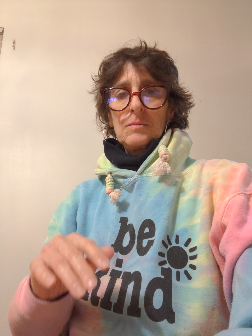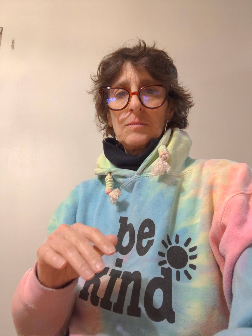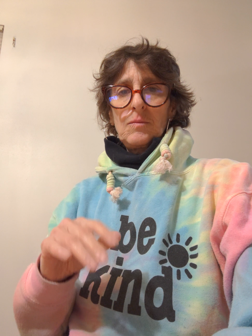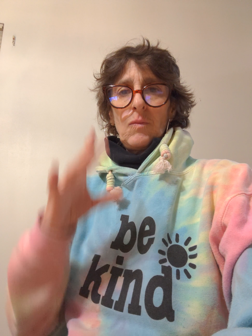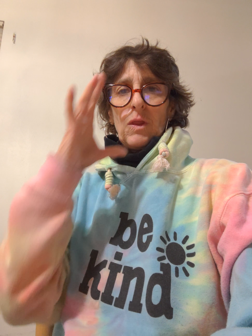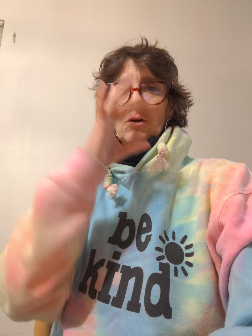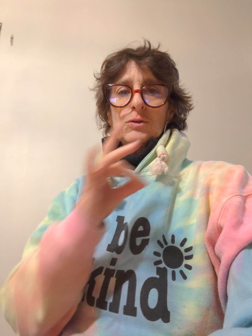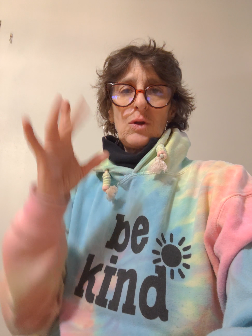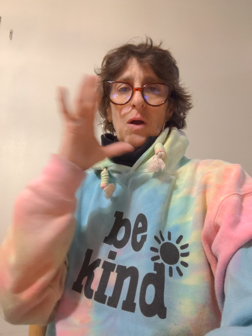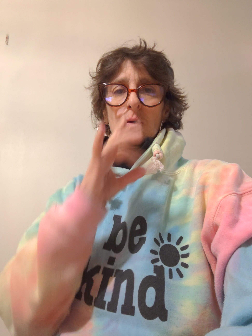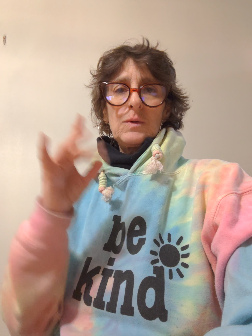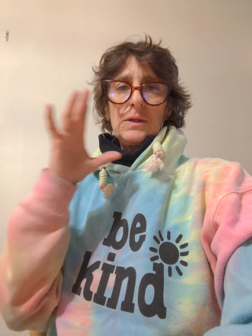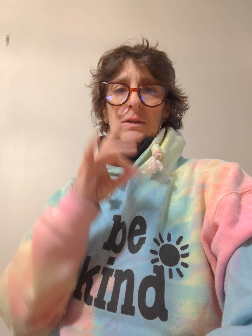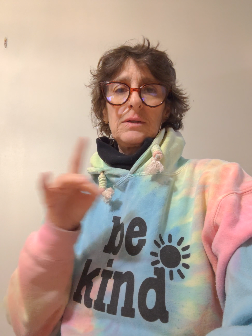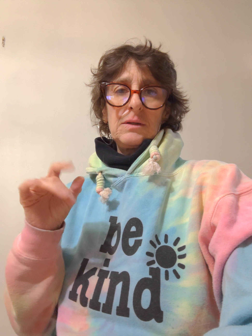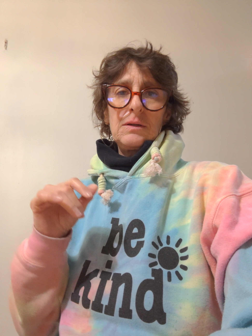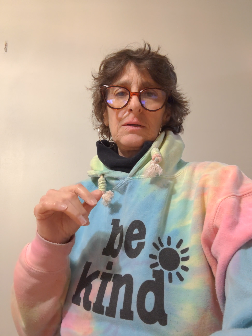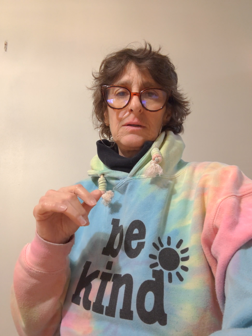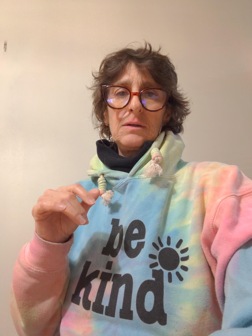story